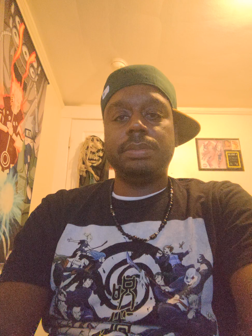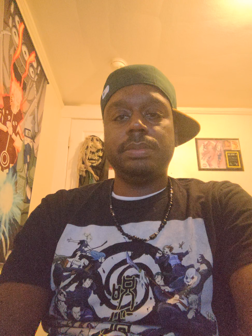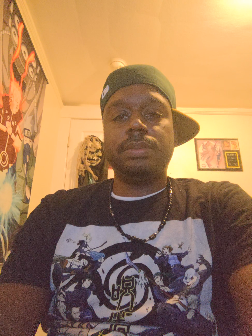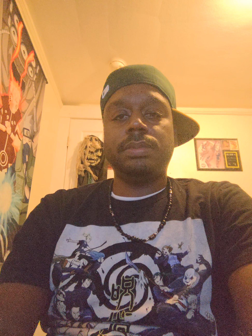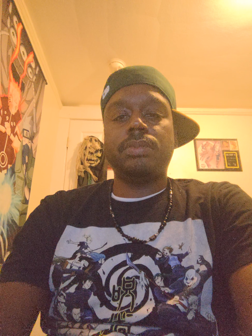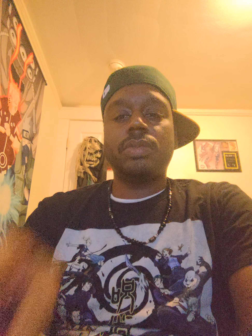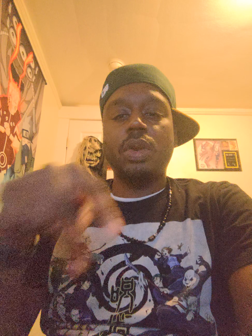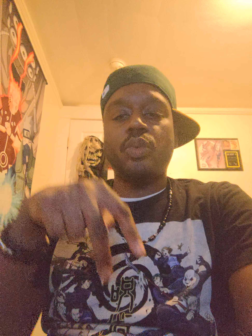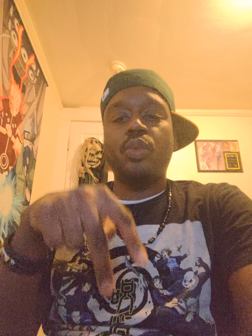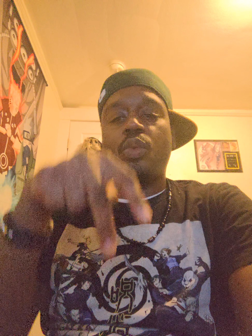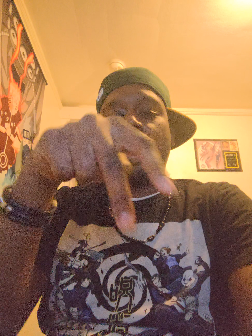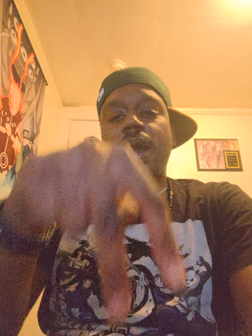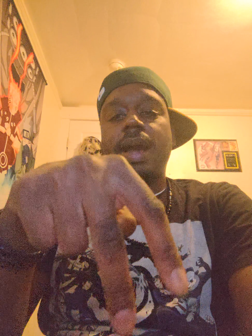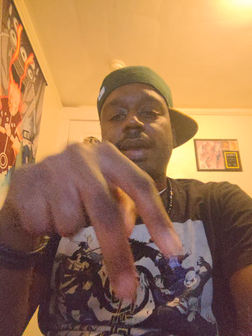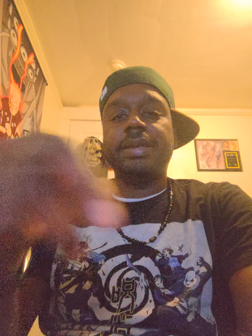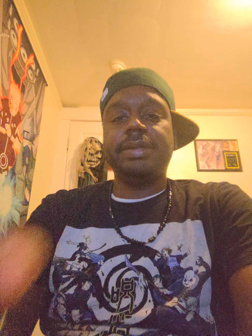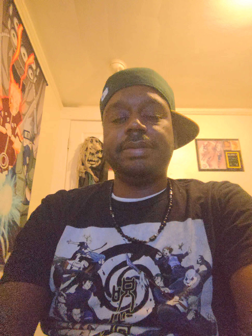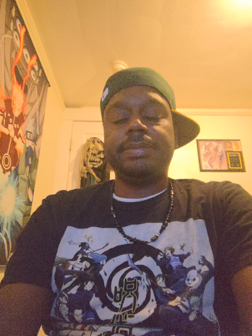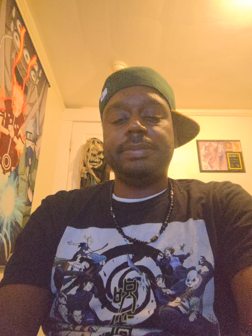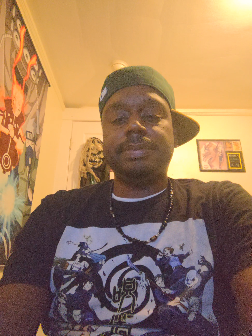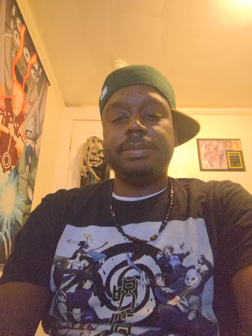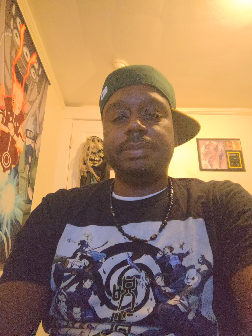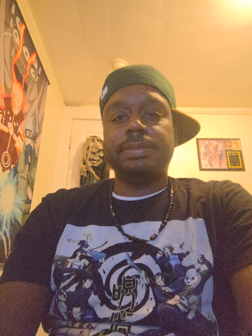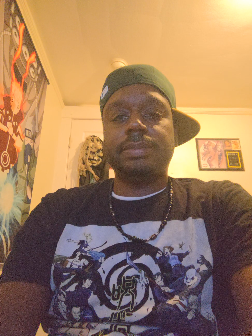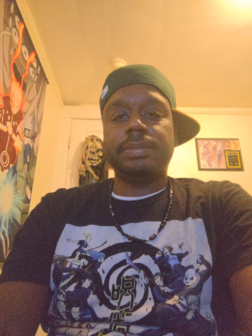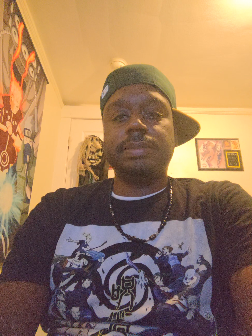ride